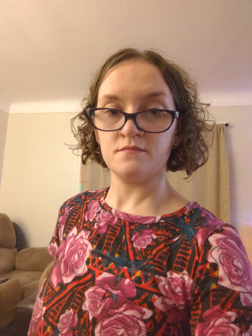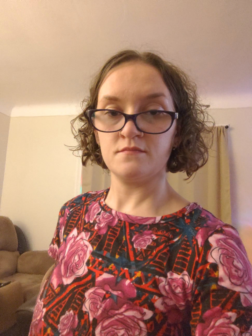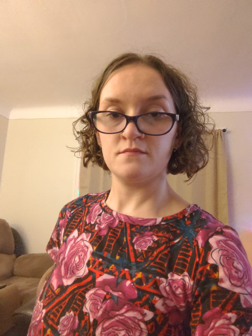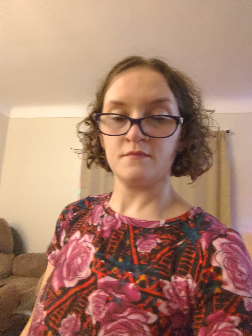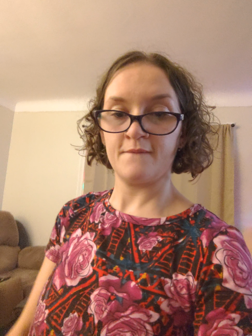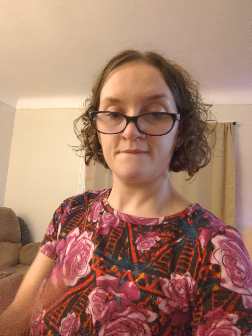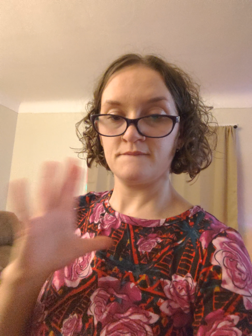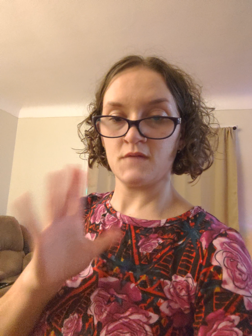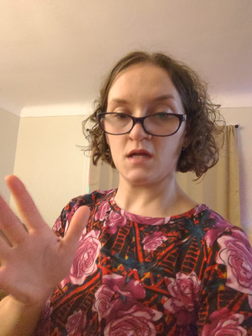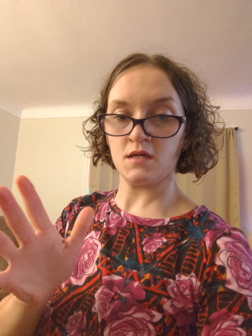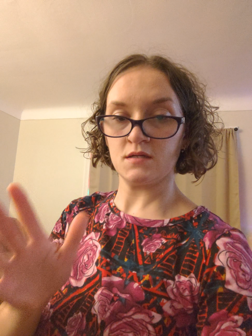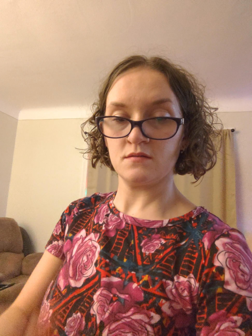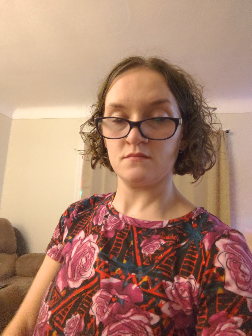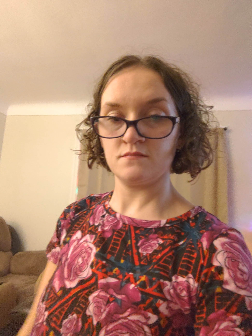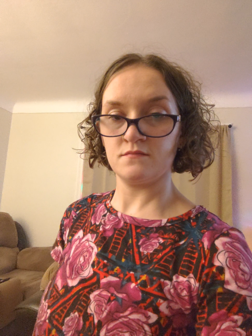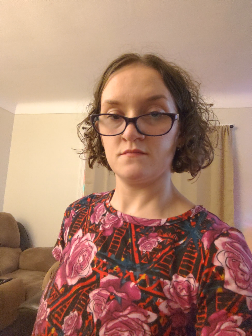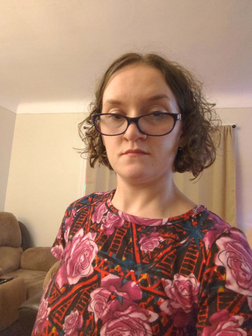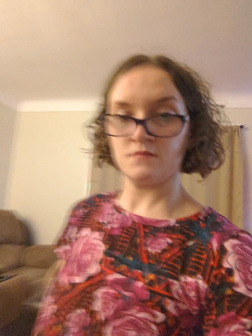fine